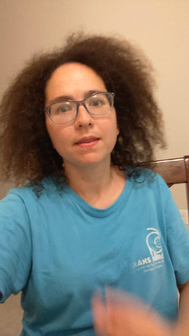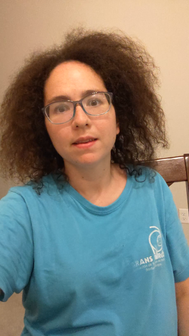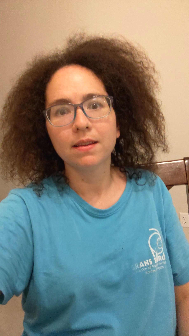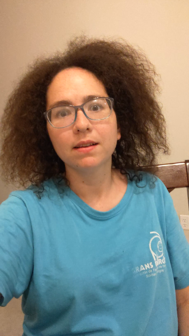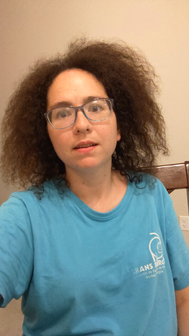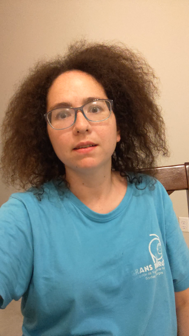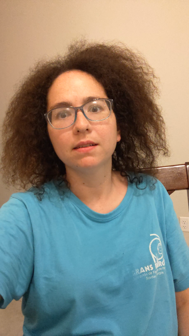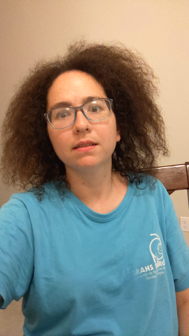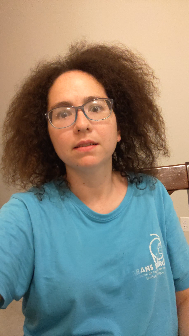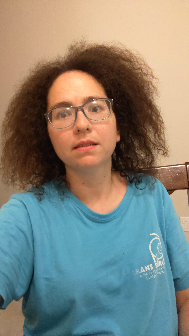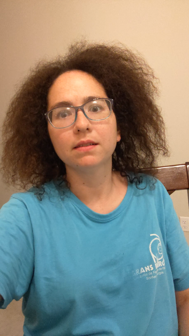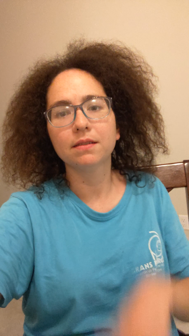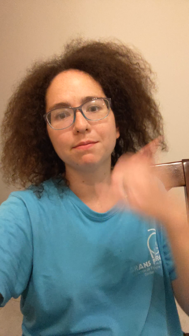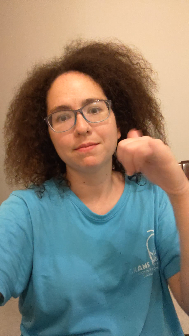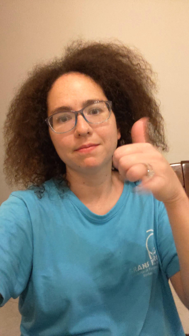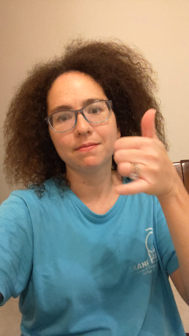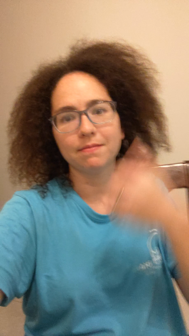party